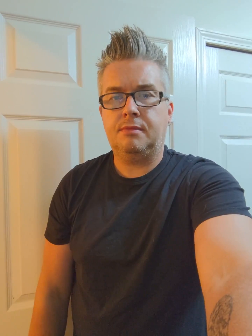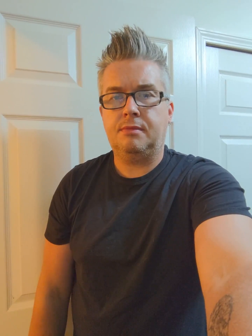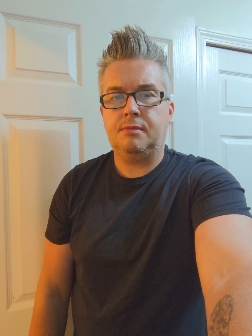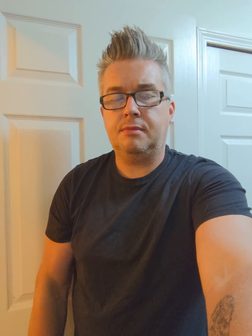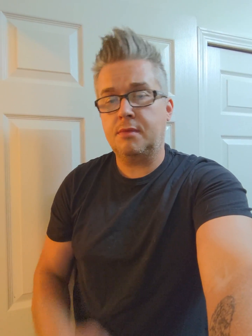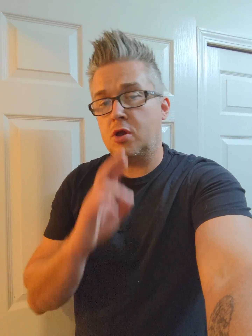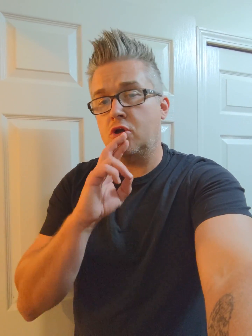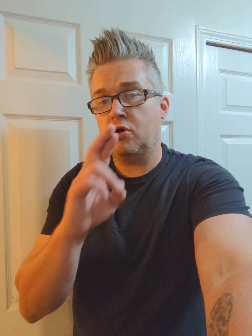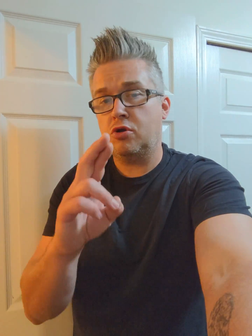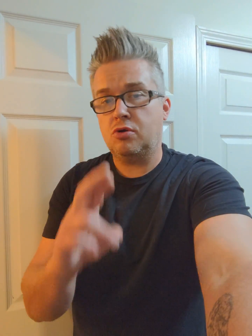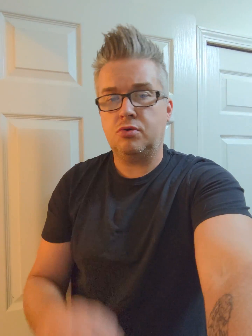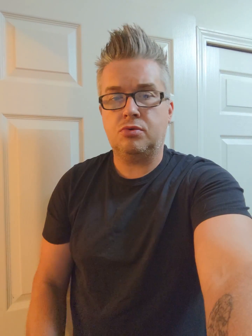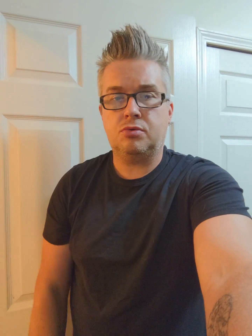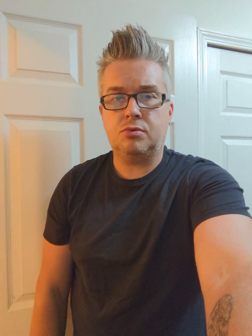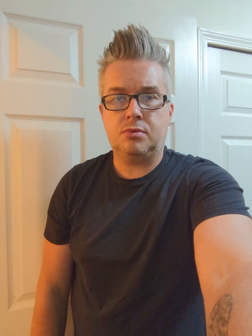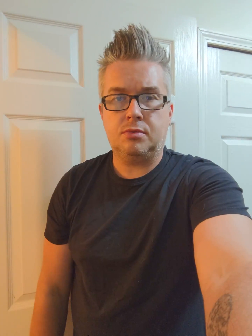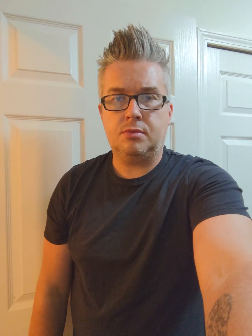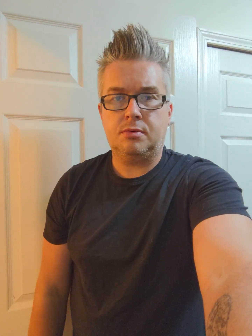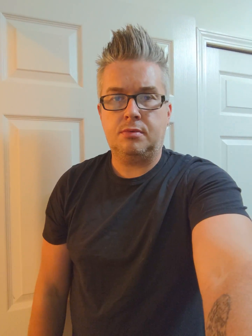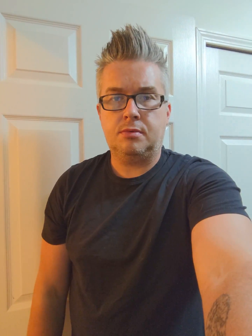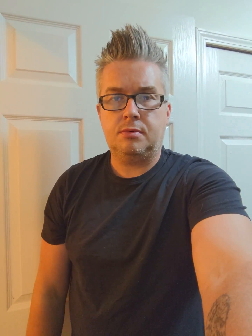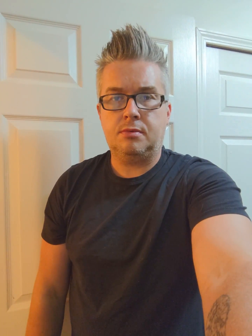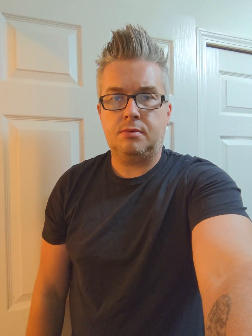are